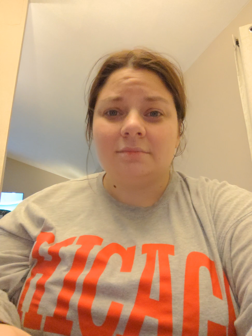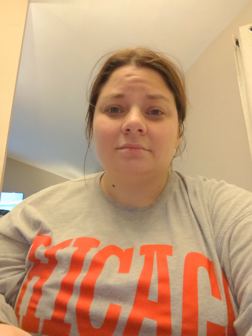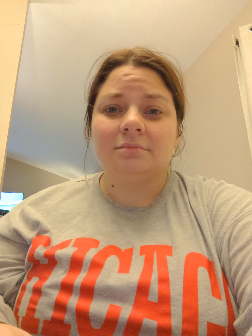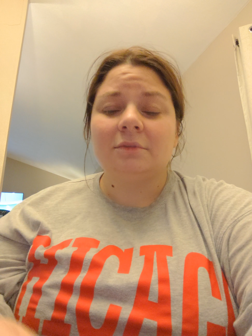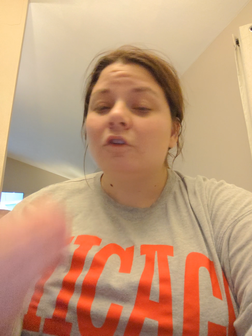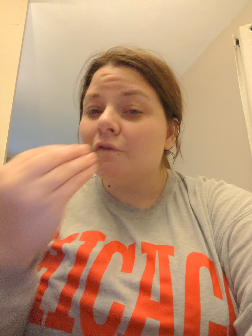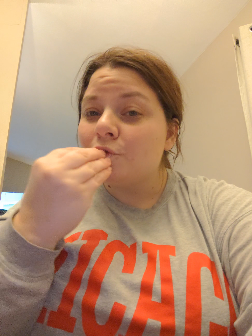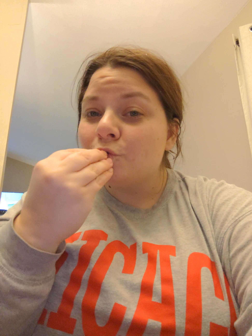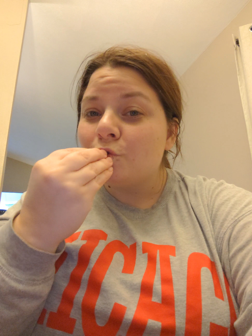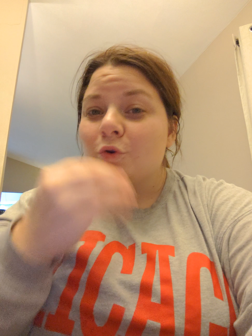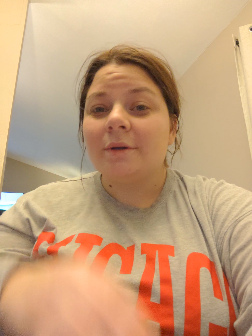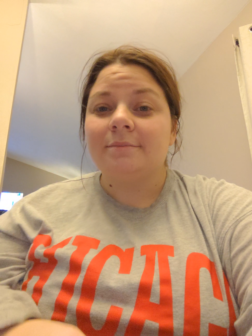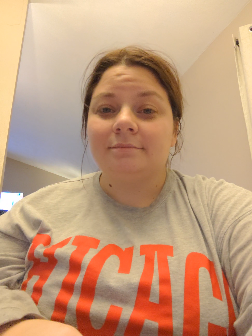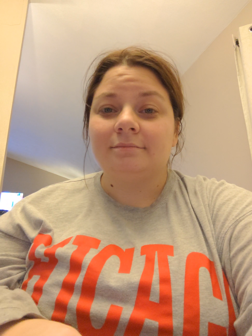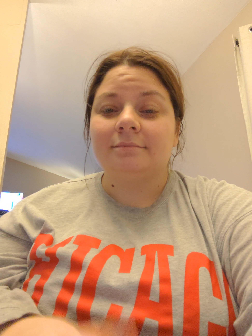food